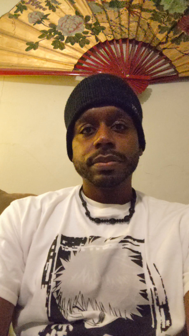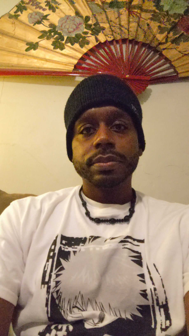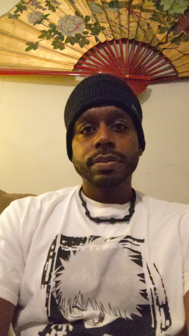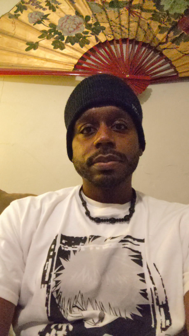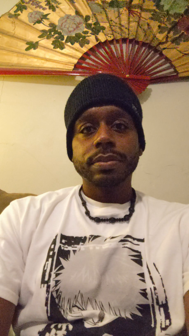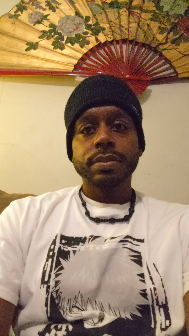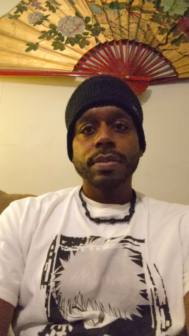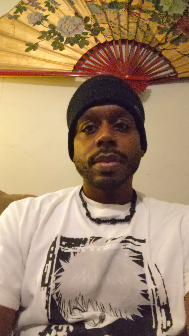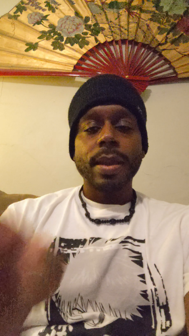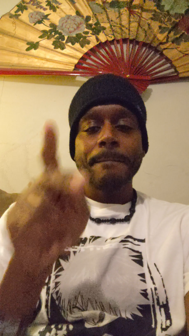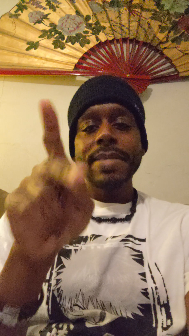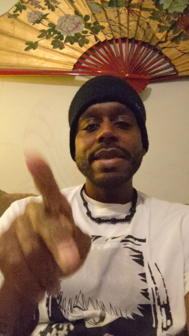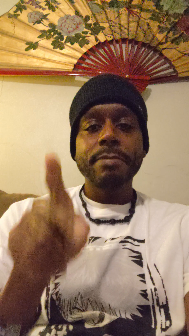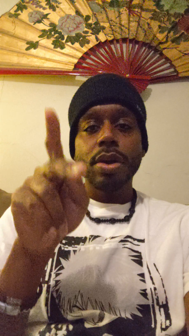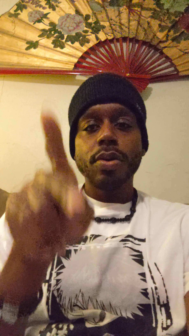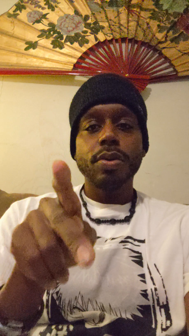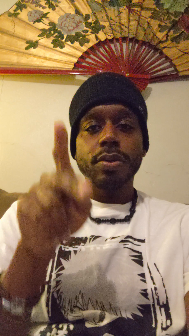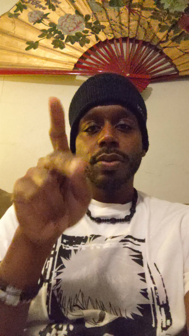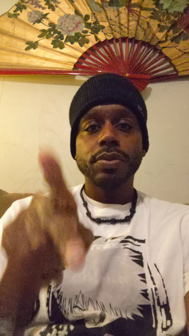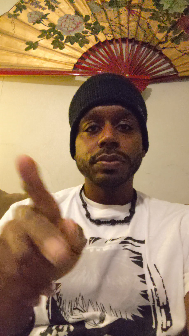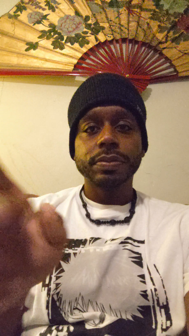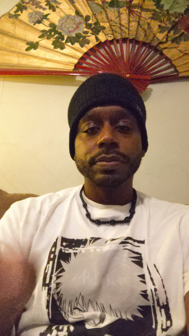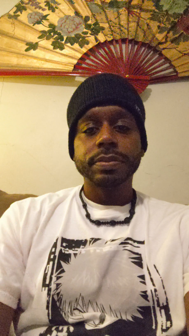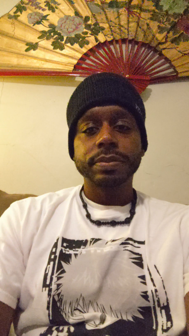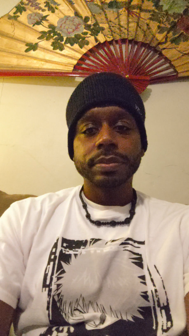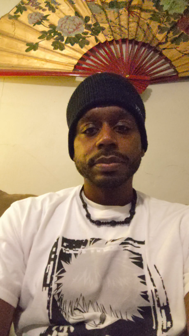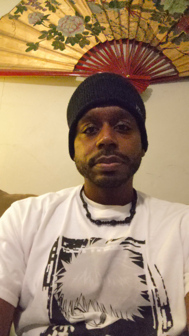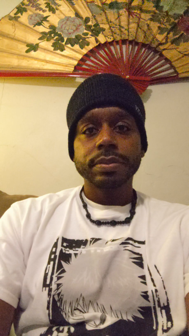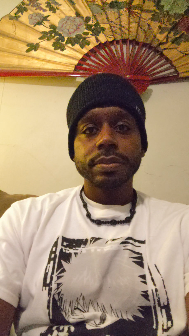people